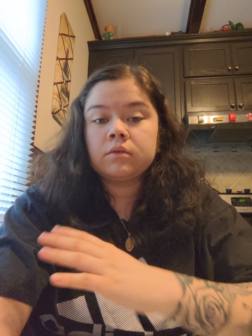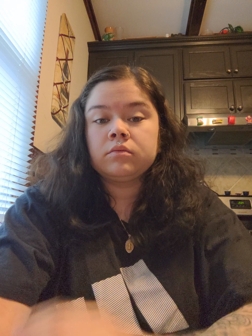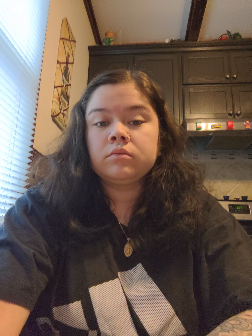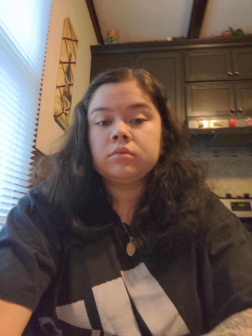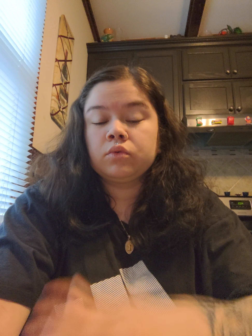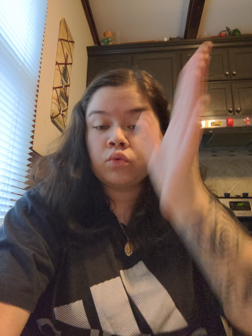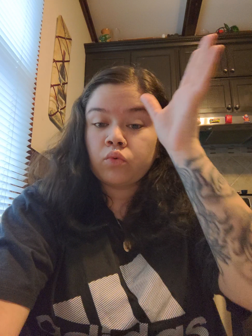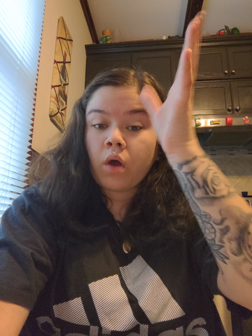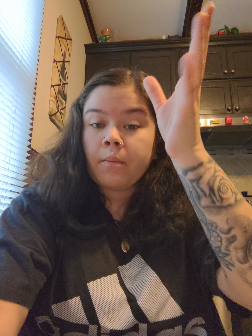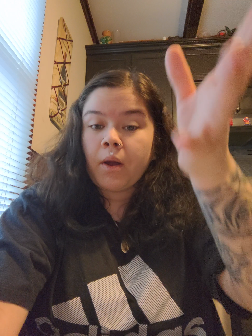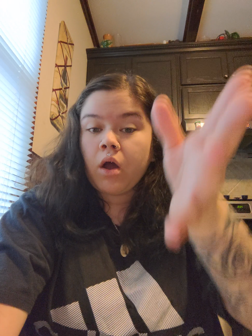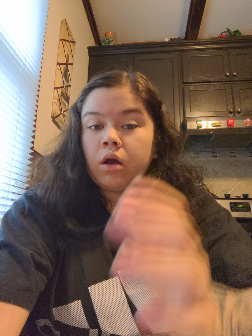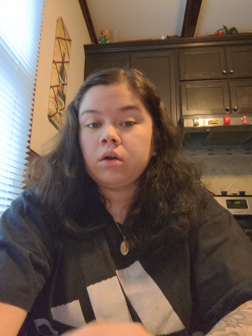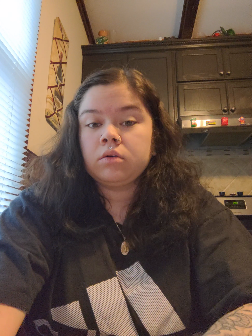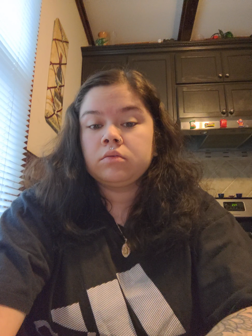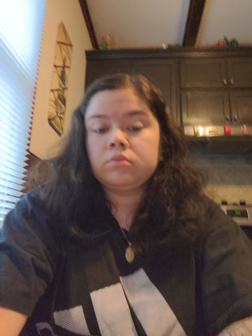grandpa